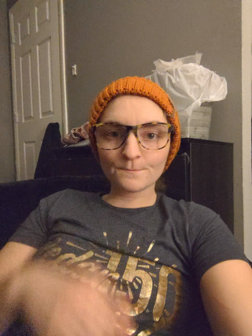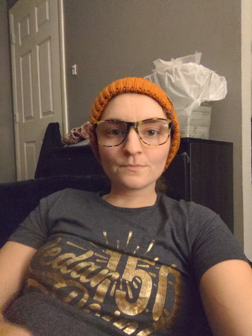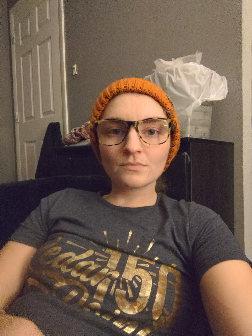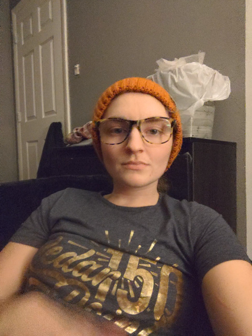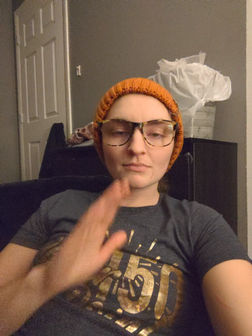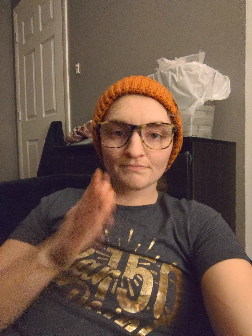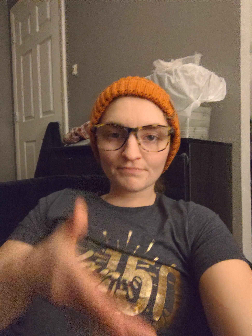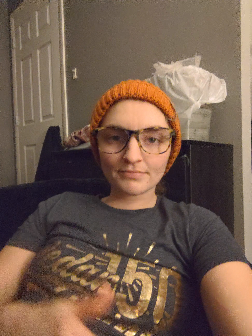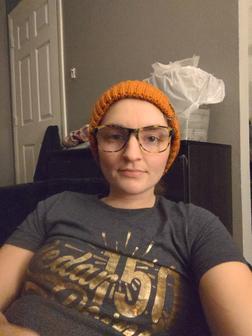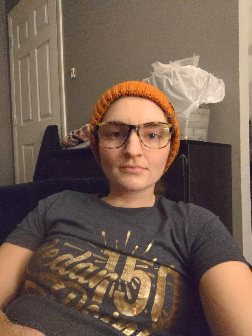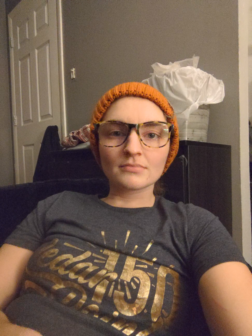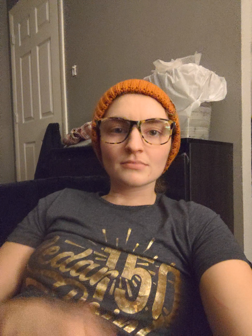after